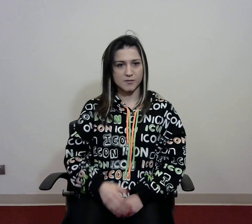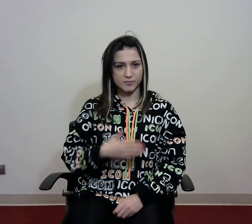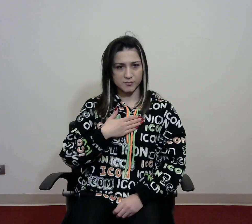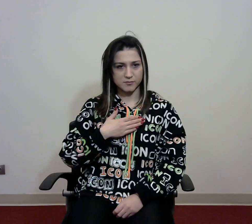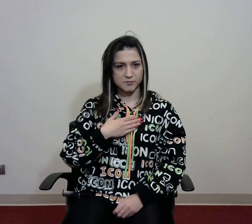mən